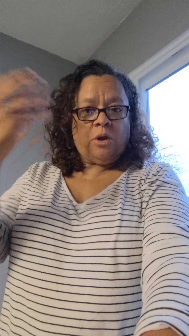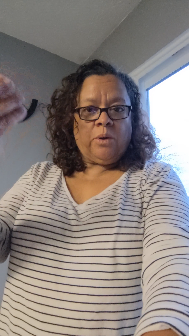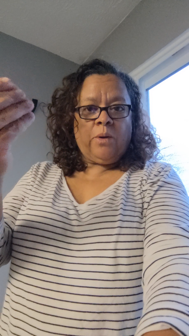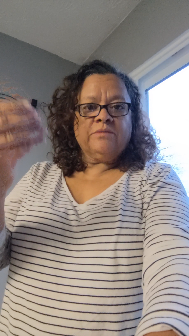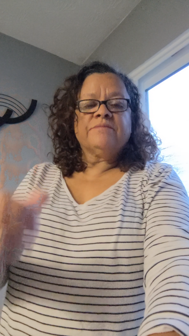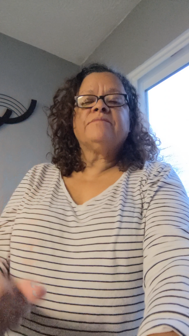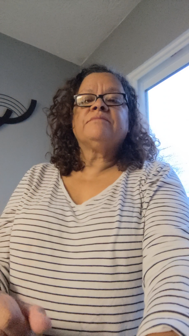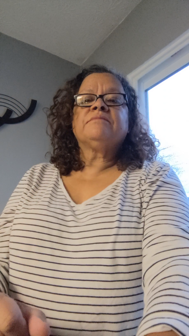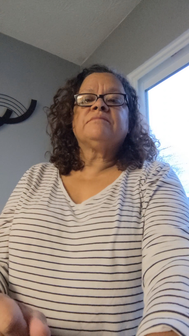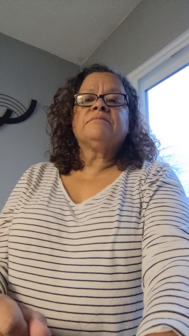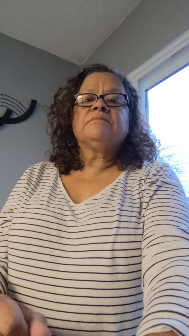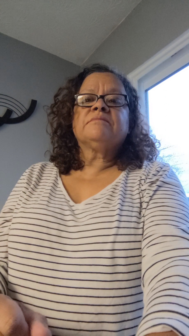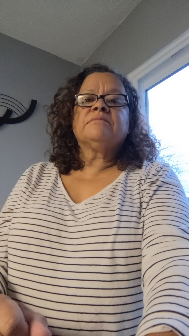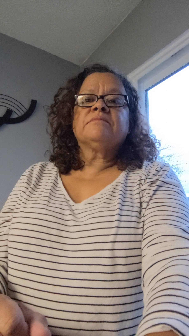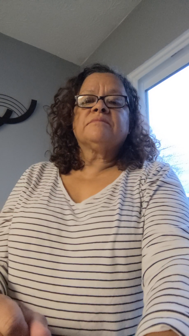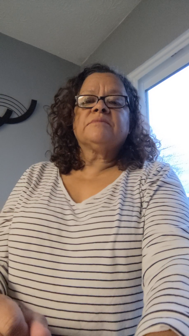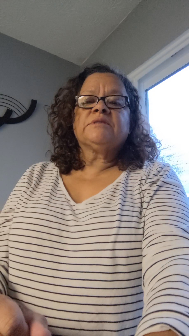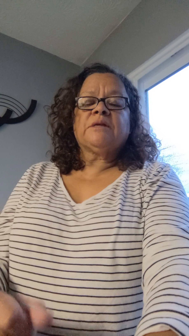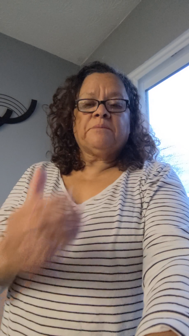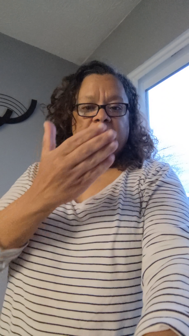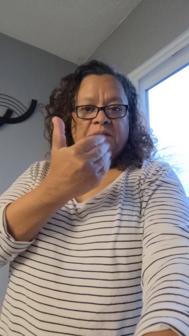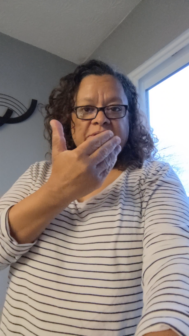butterfly